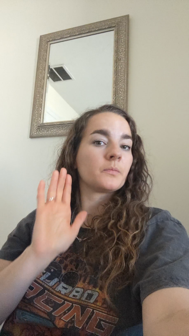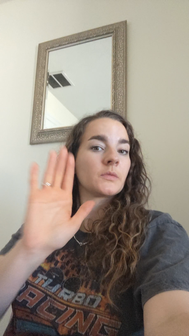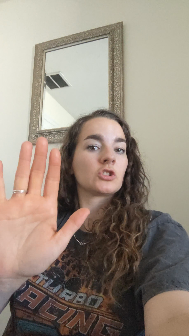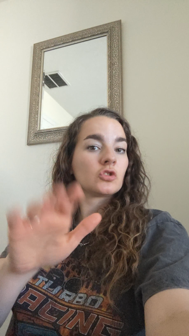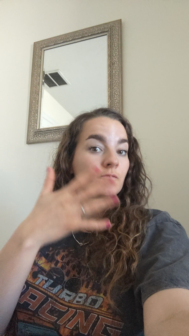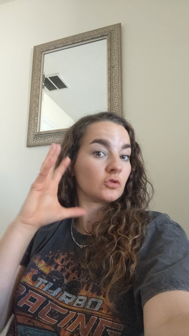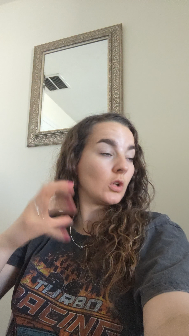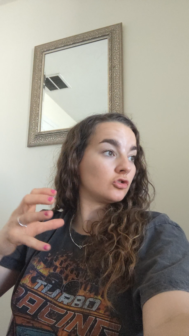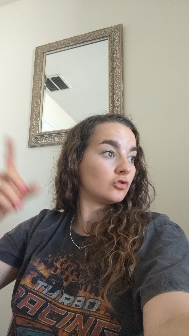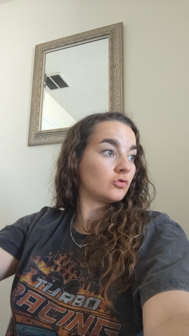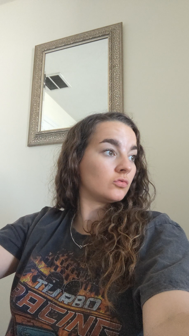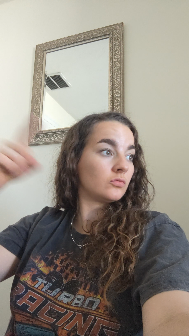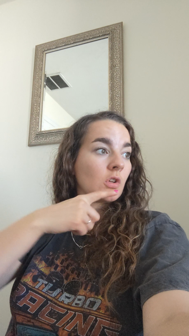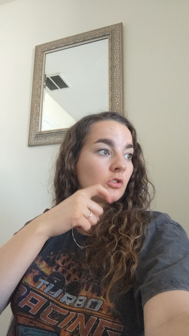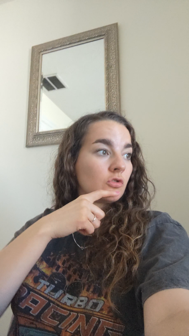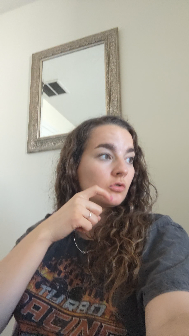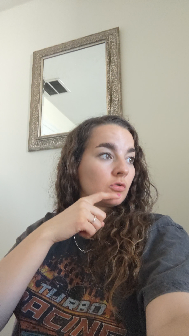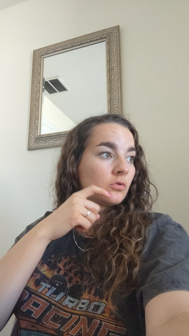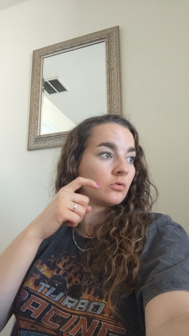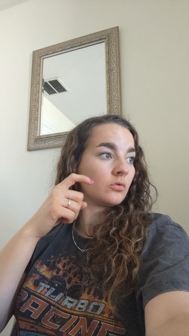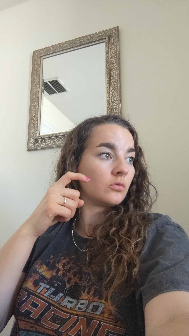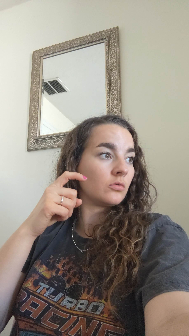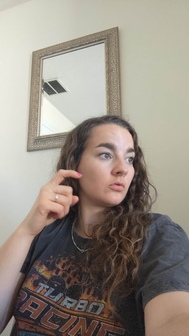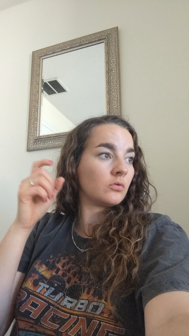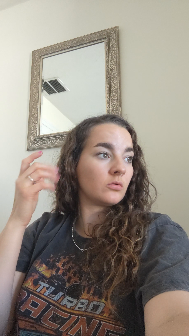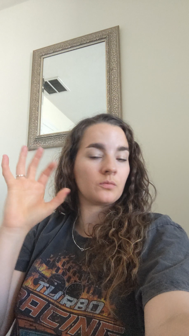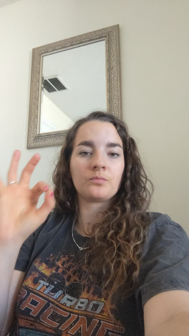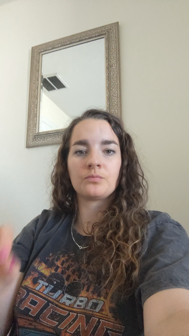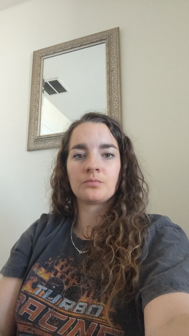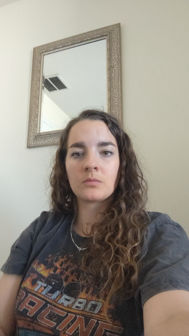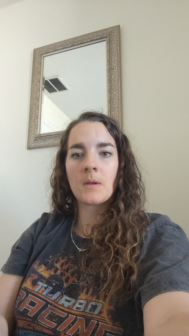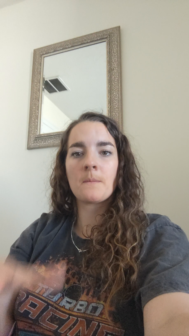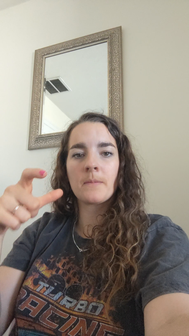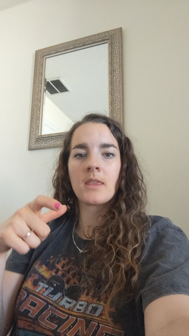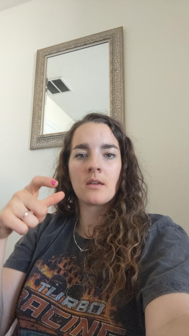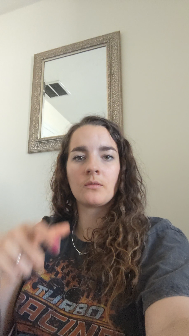plate